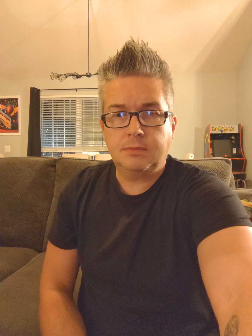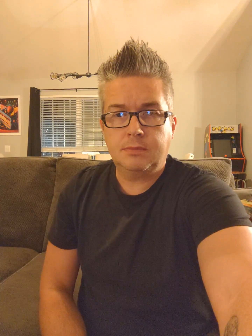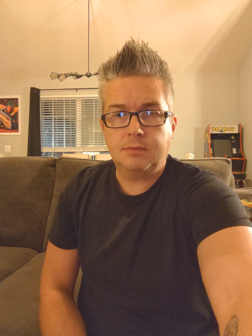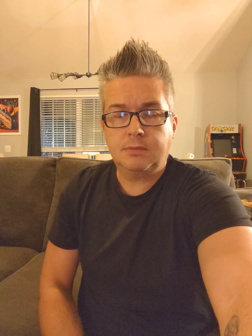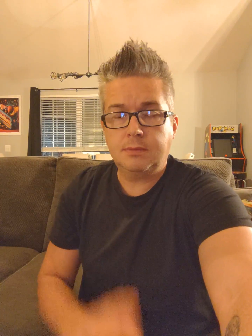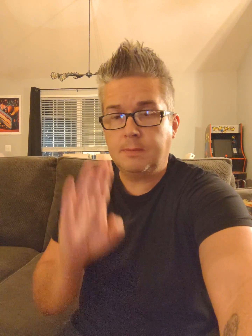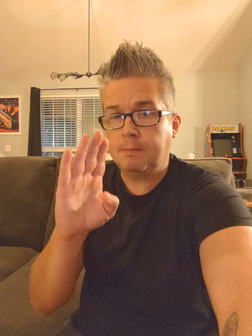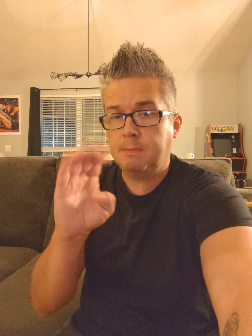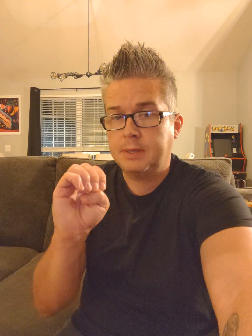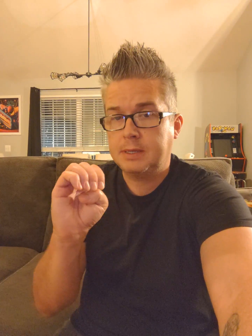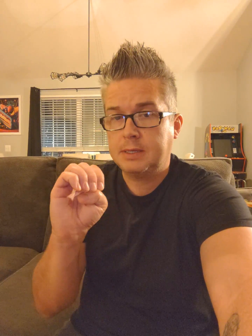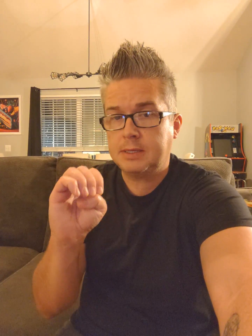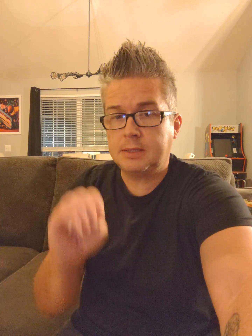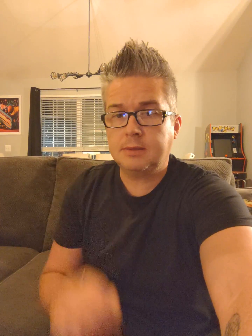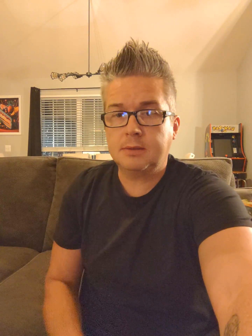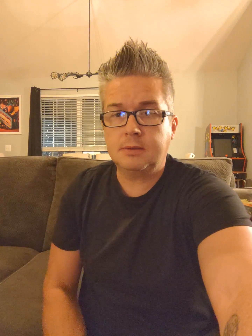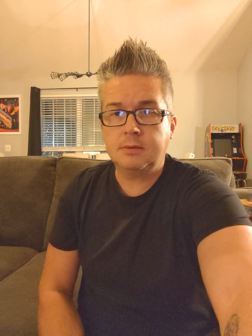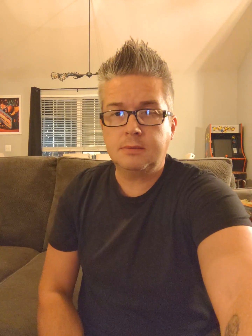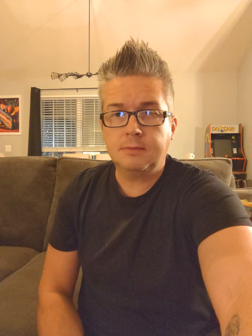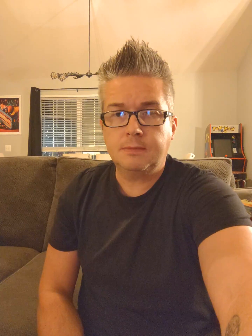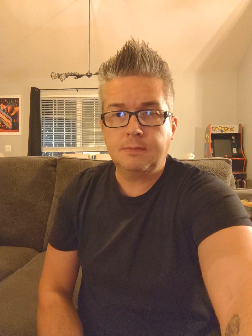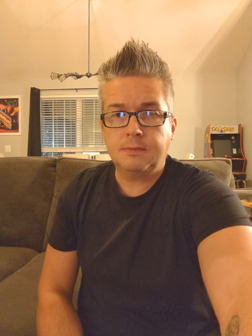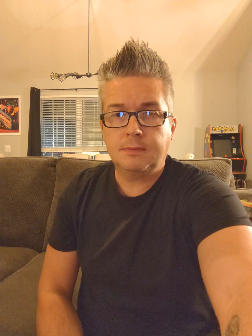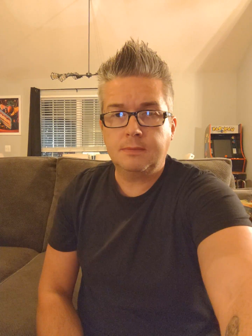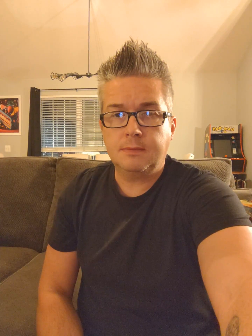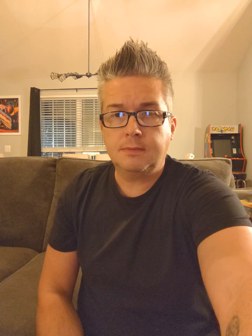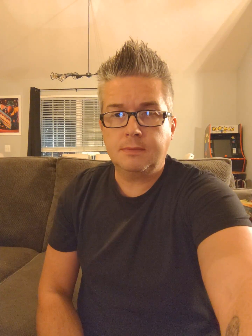be